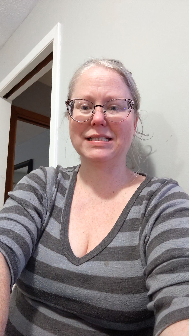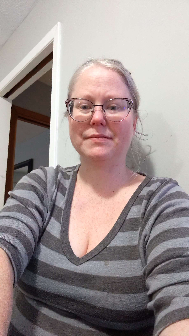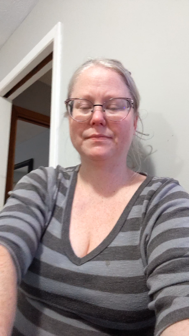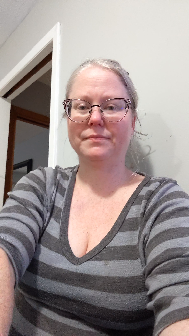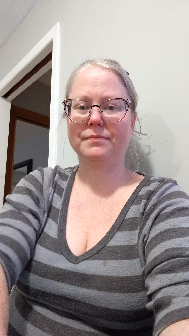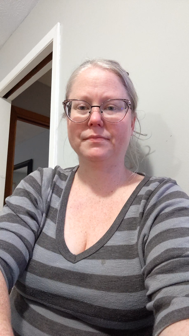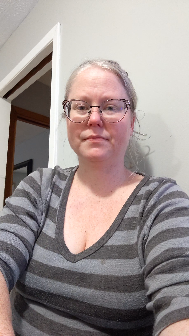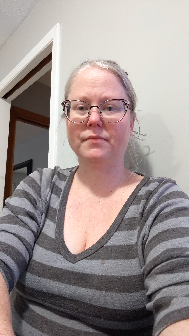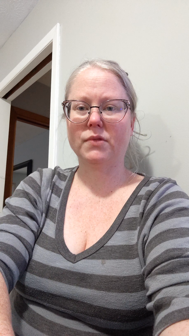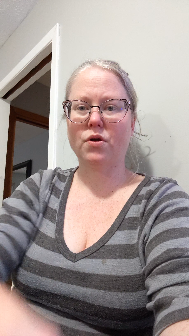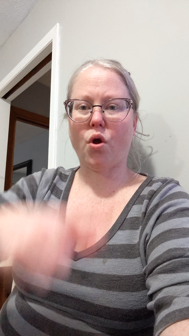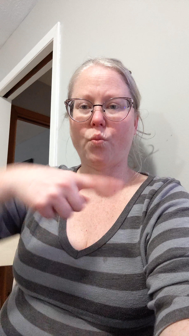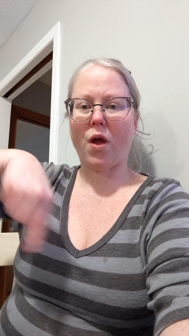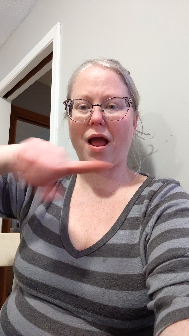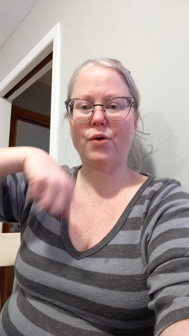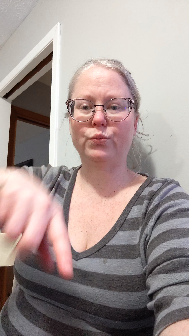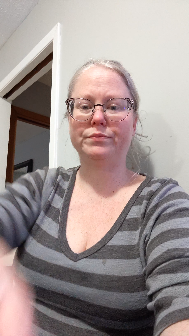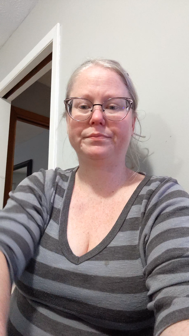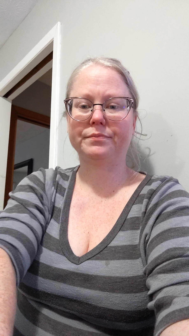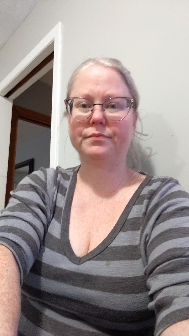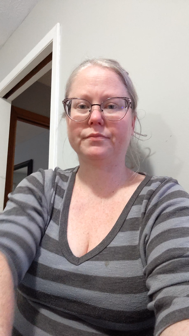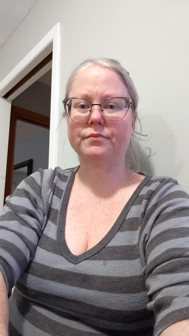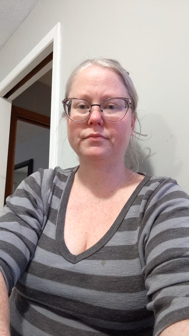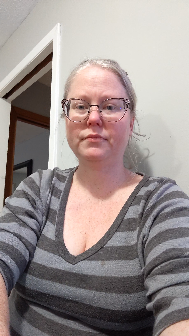around